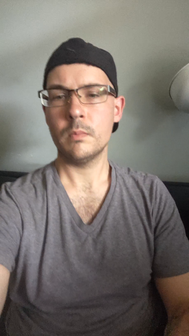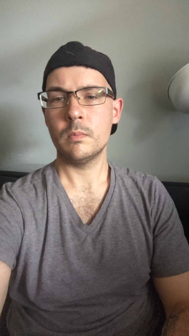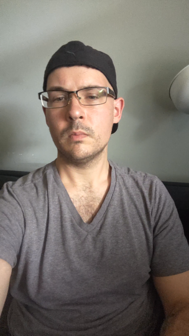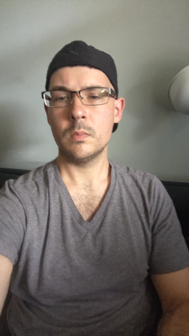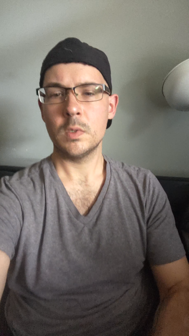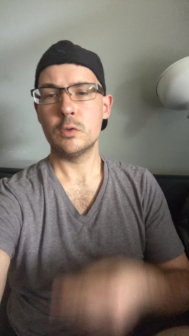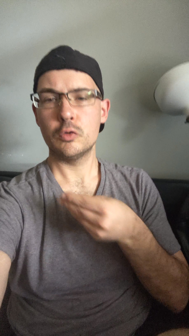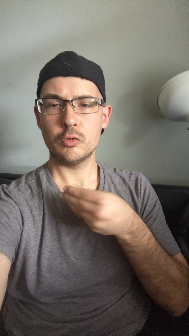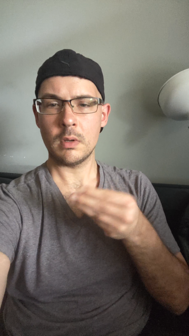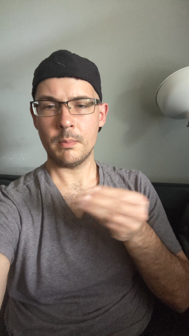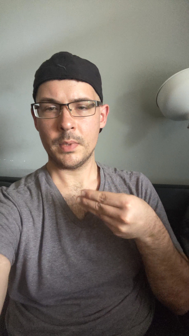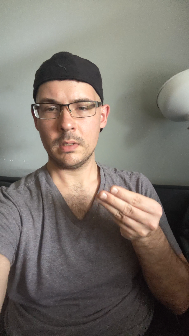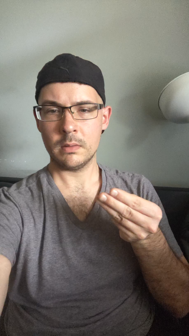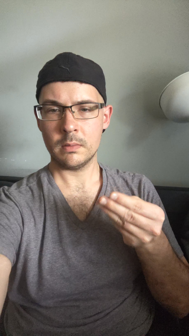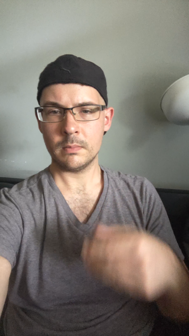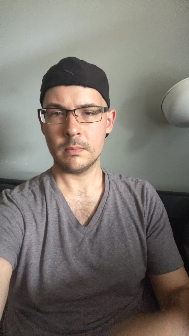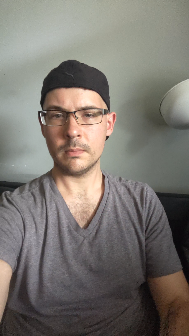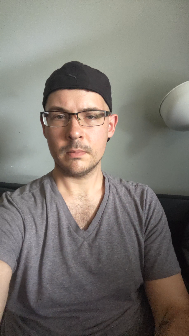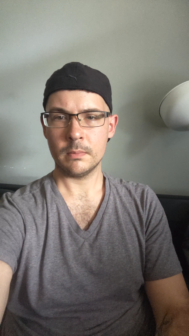shopping